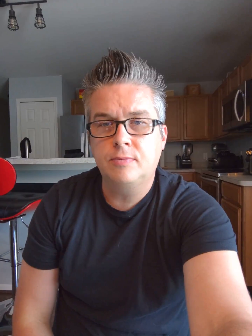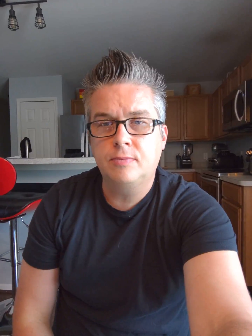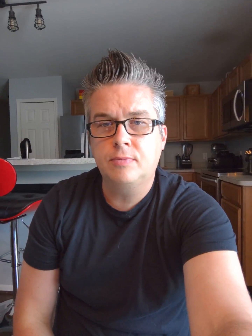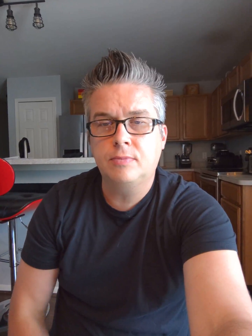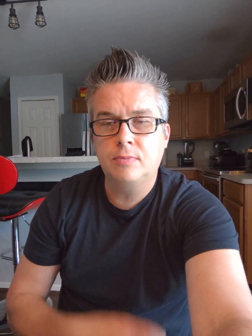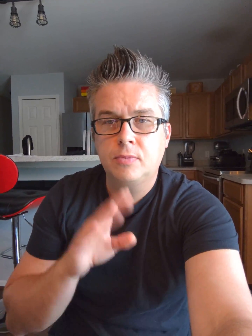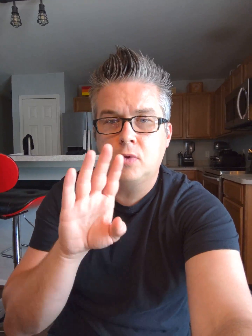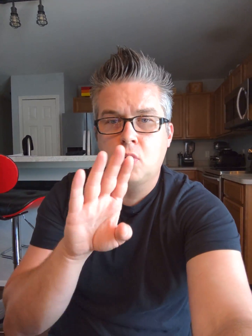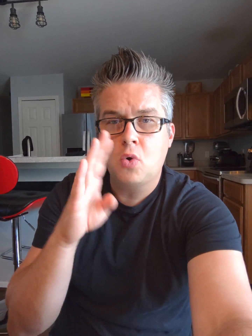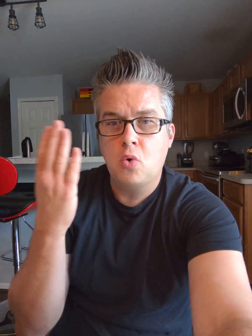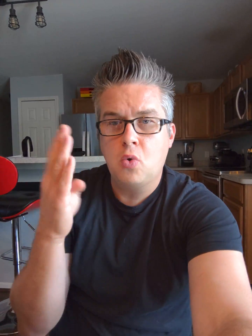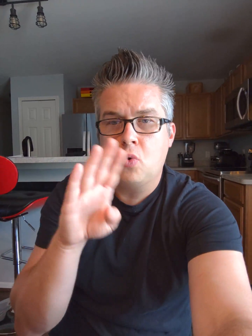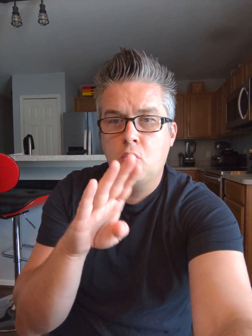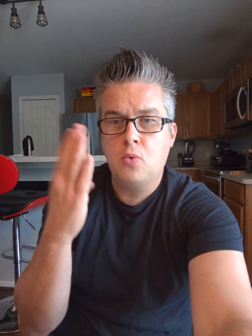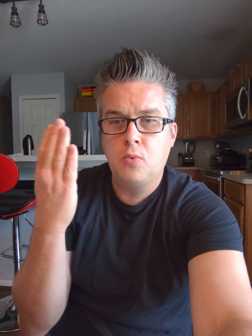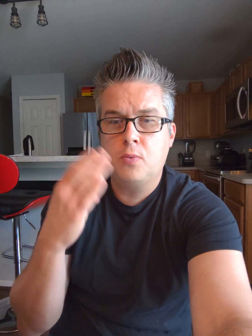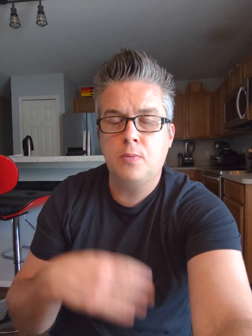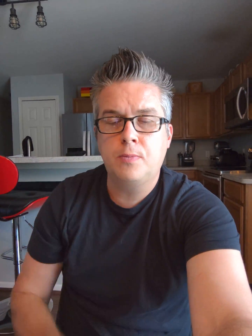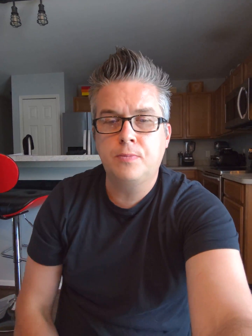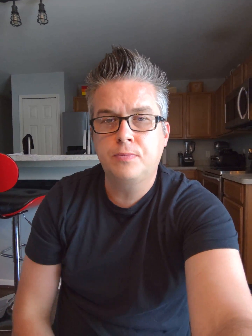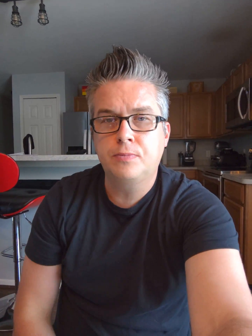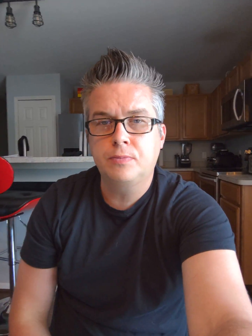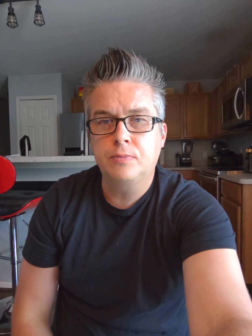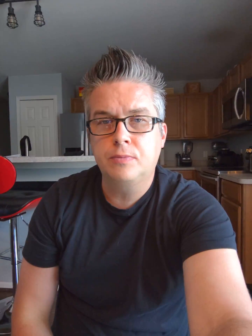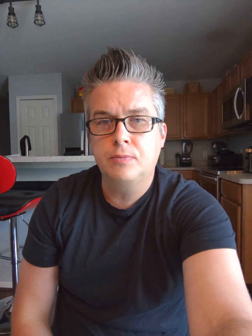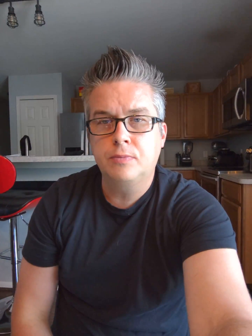door